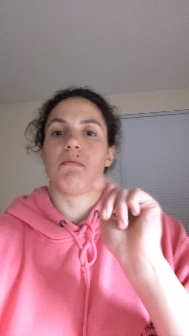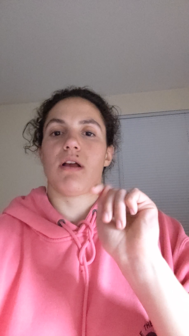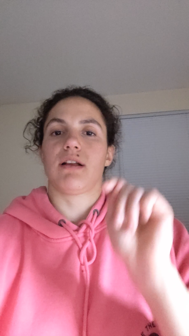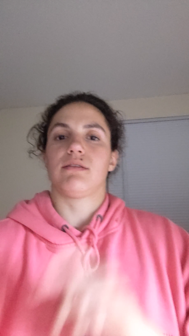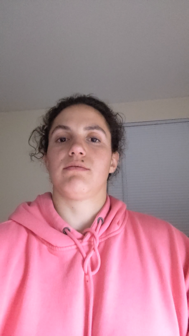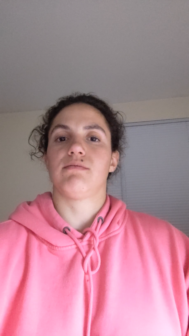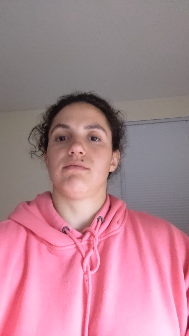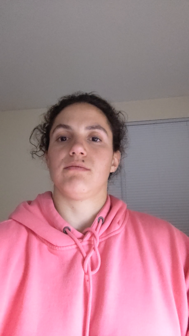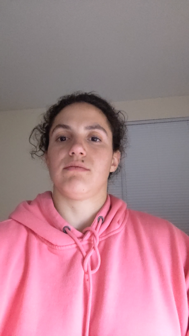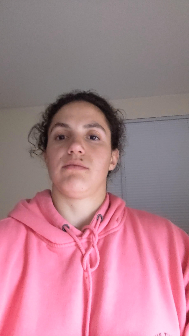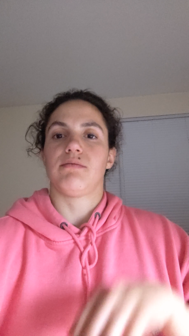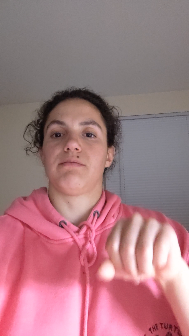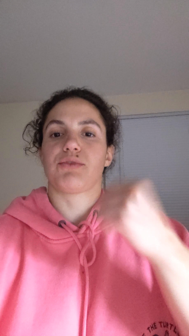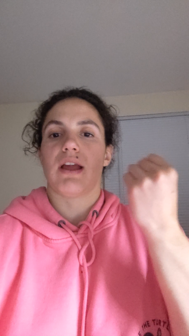break